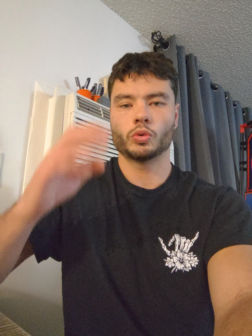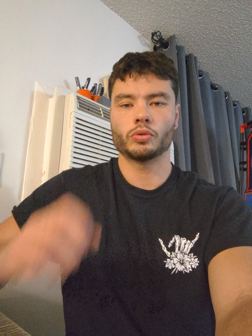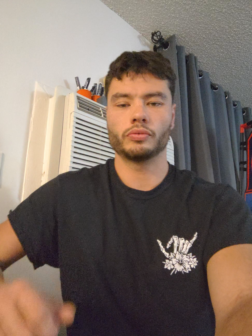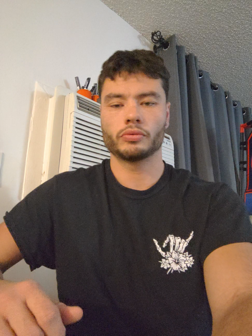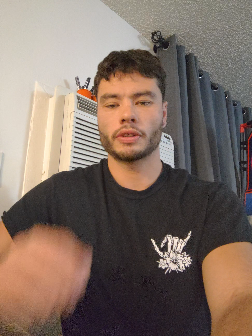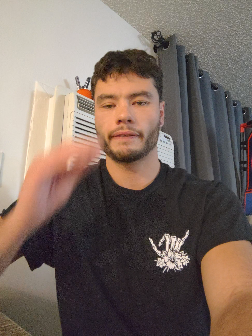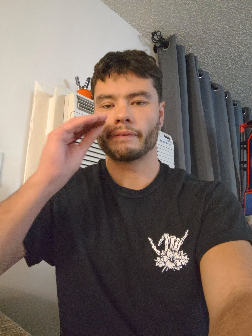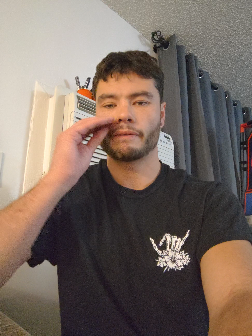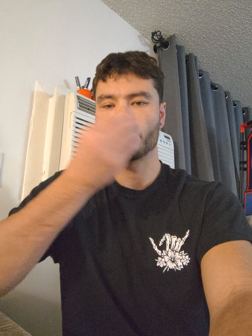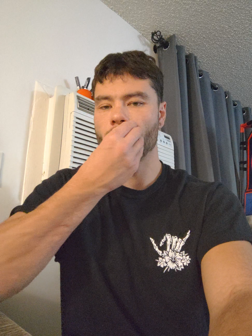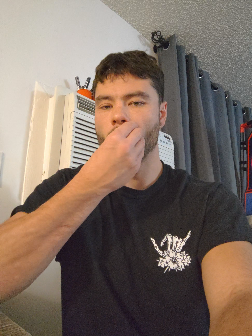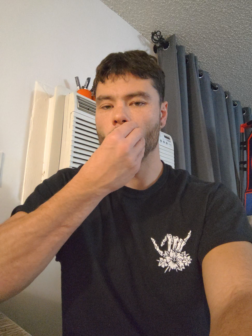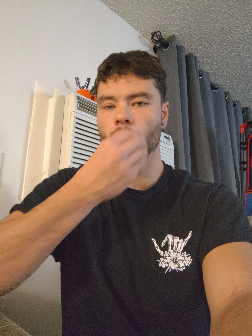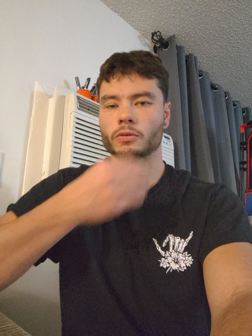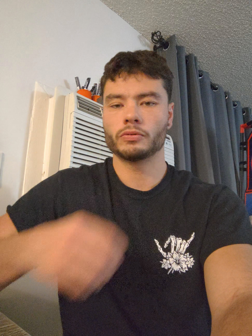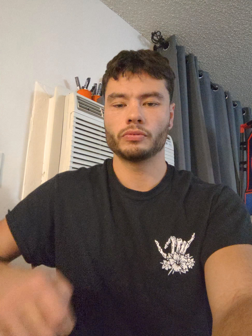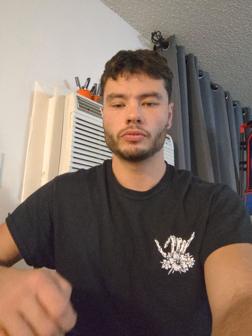flower